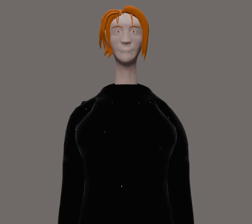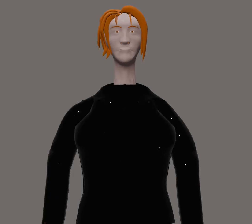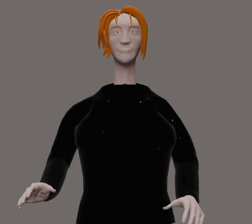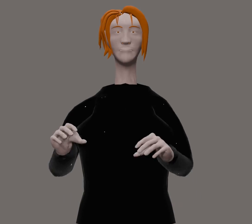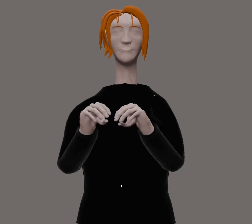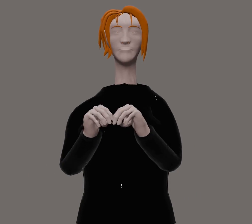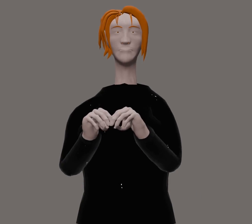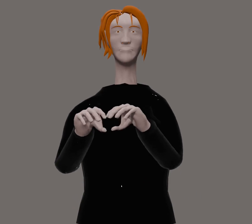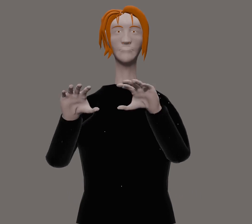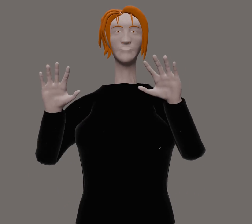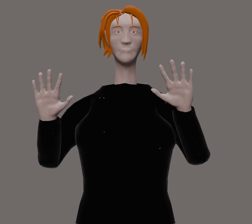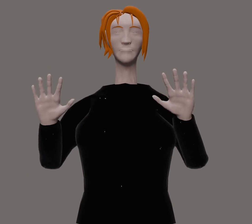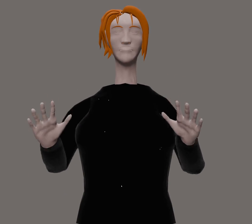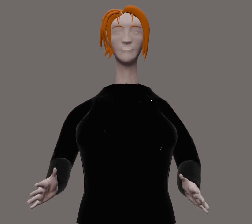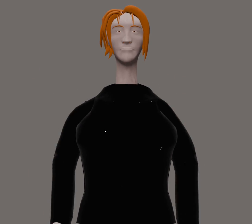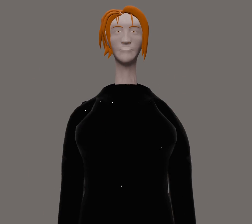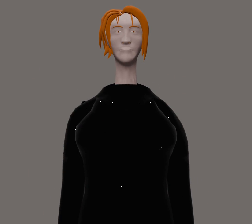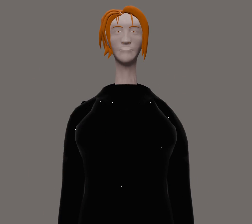Blatant